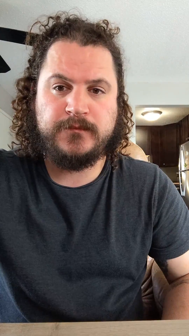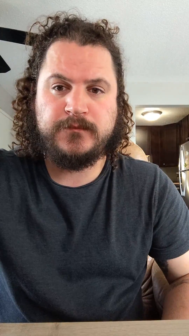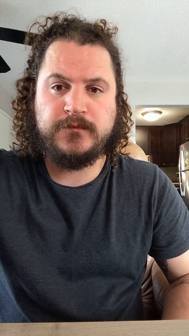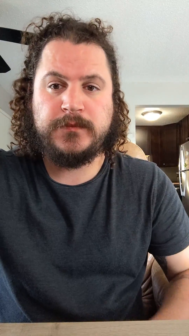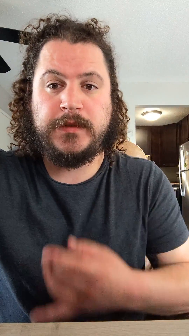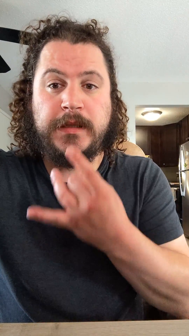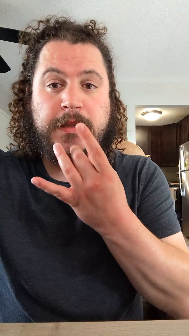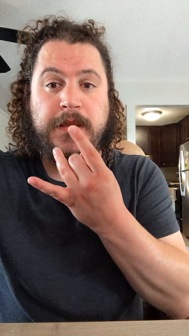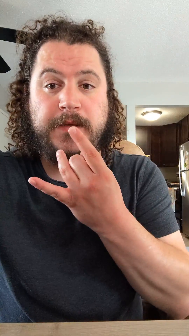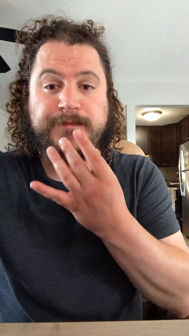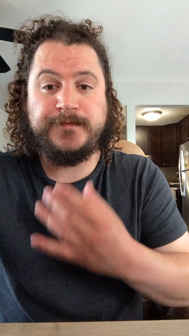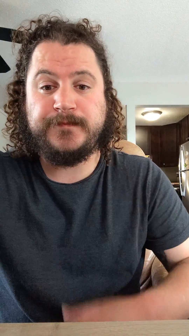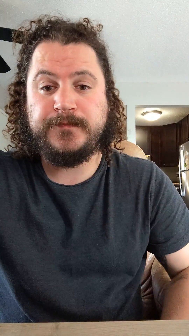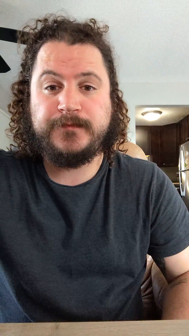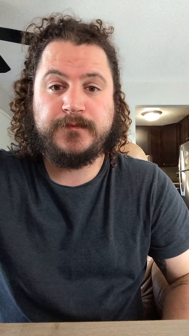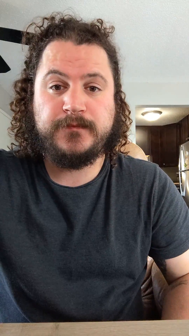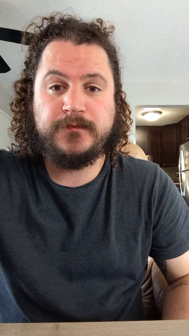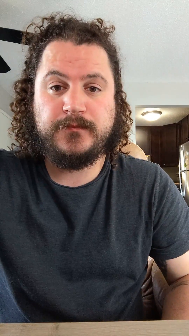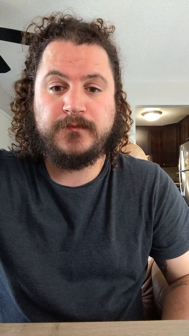light bulb